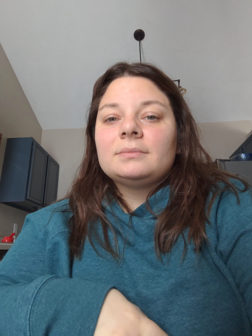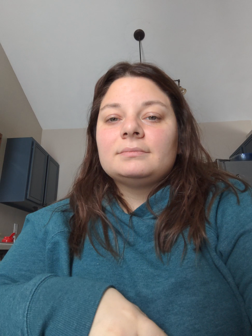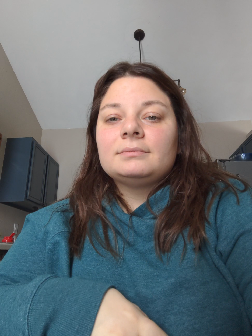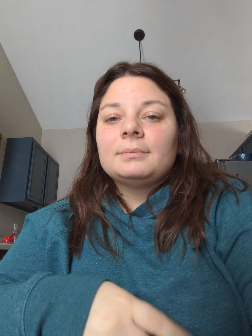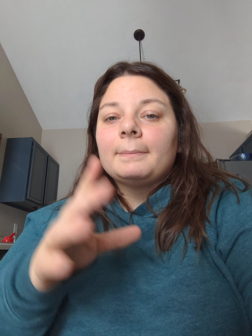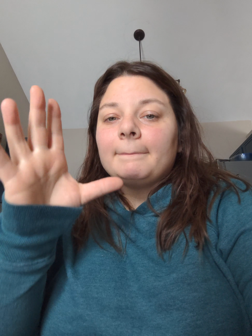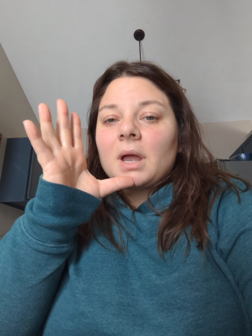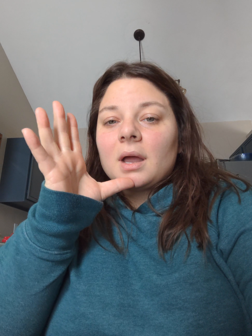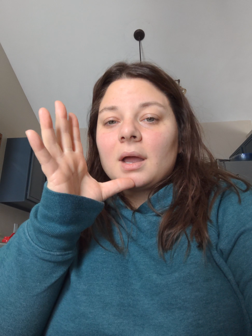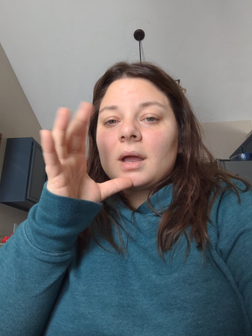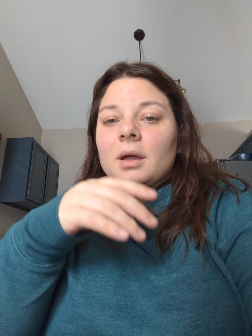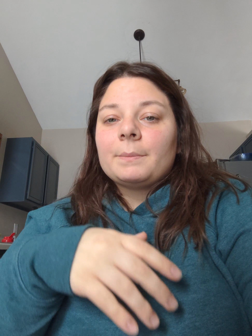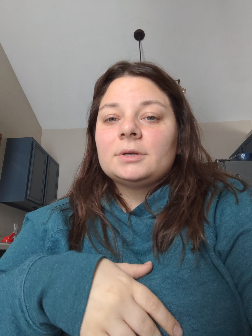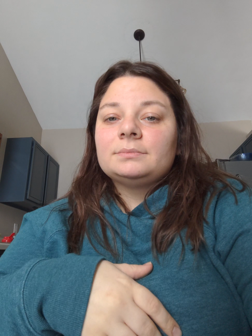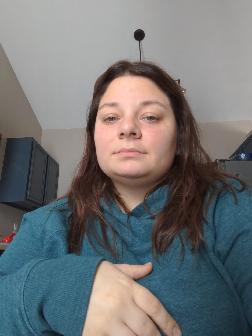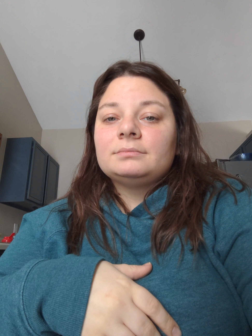mom